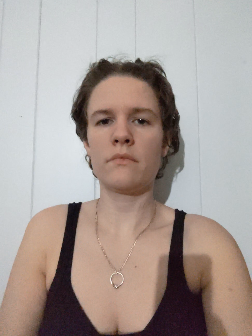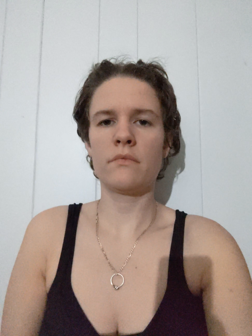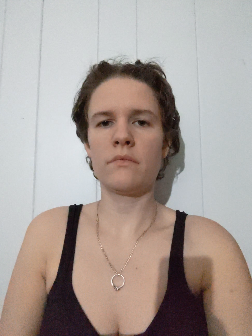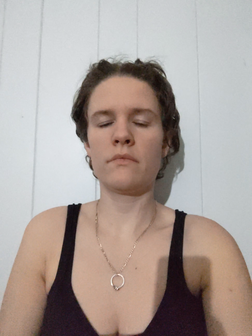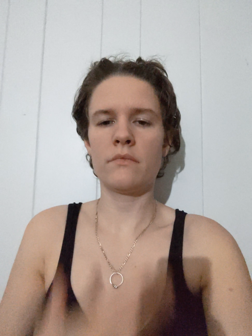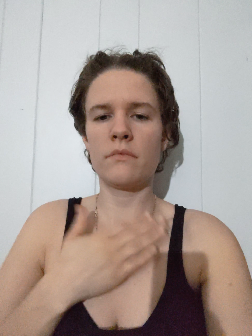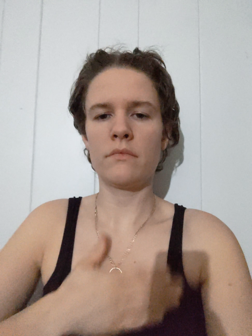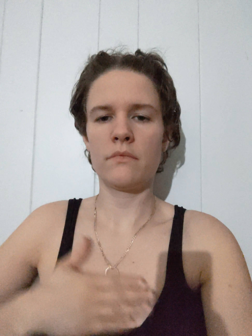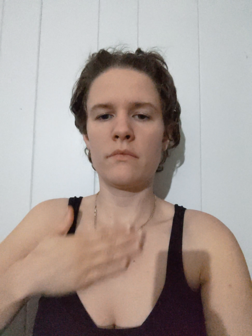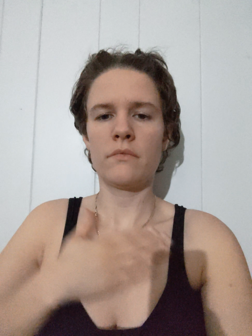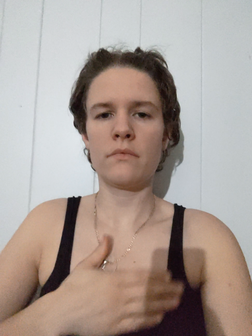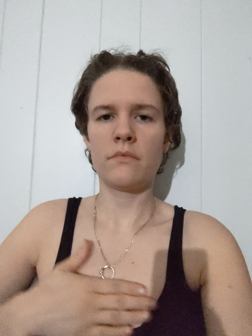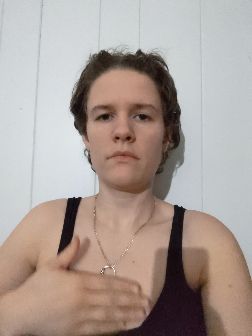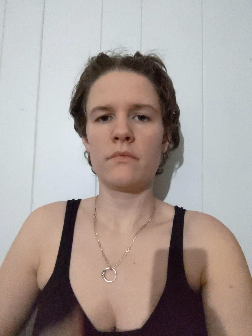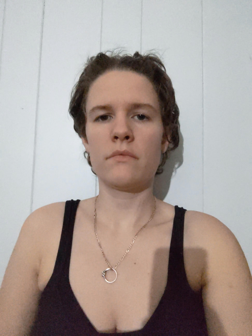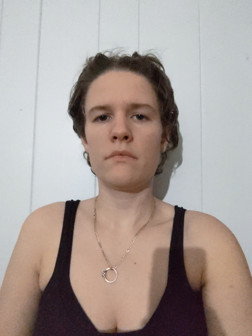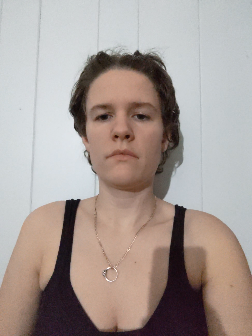please